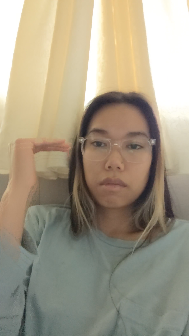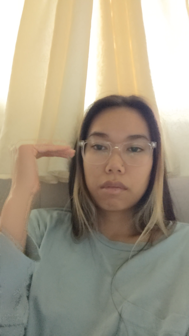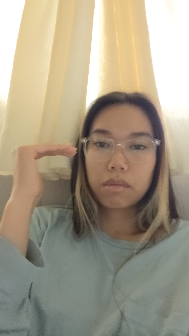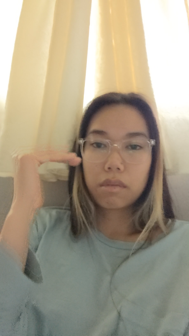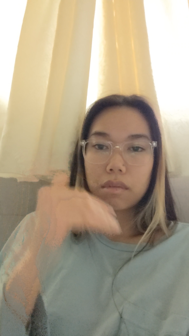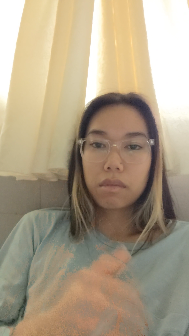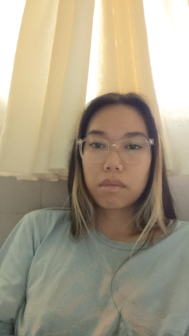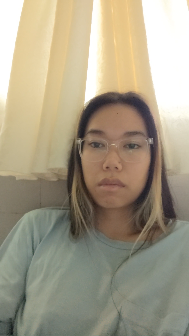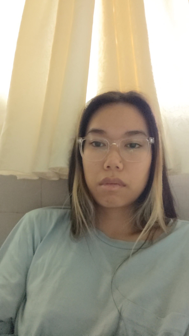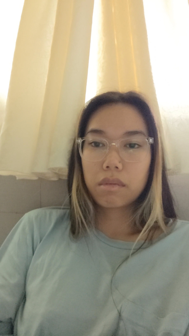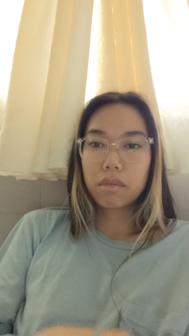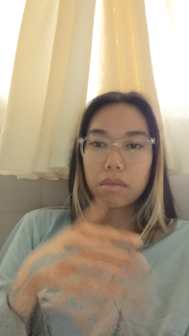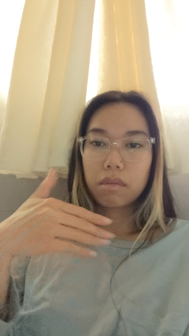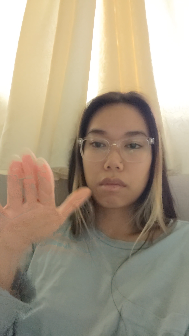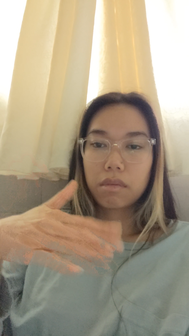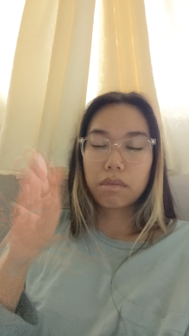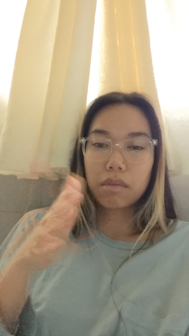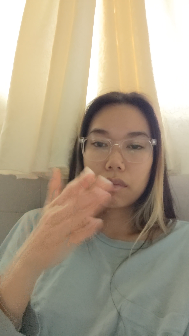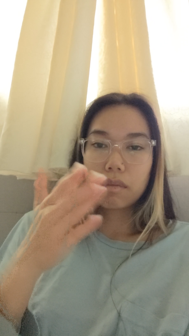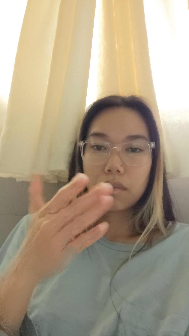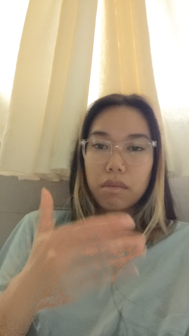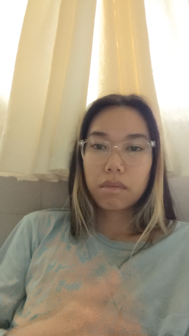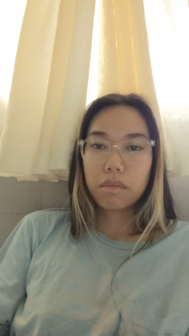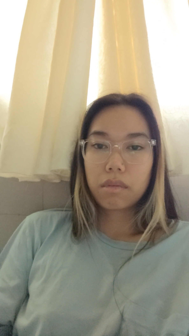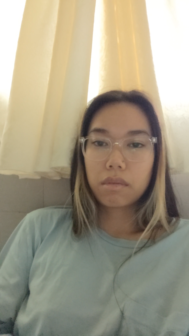share